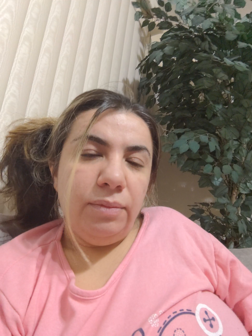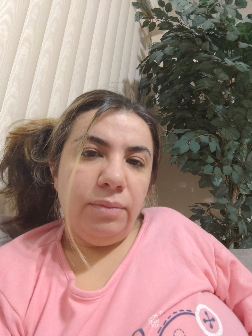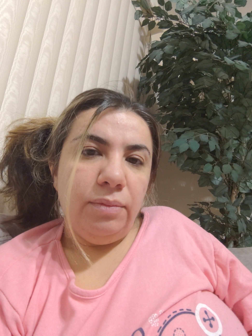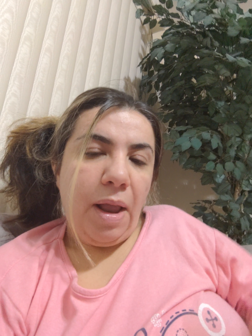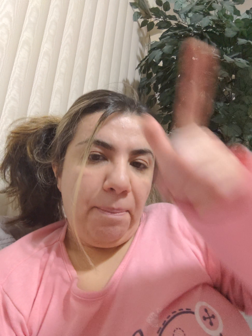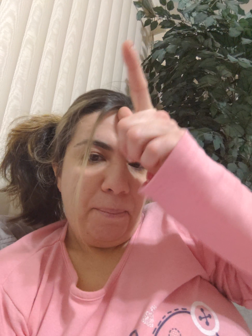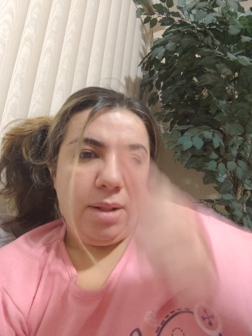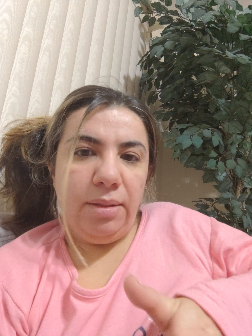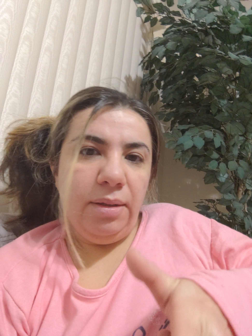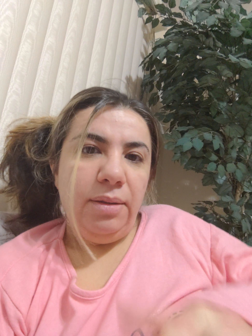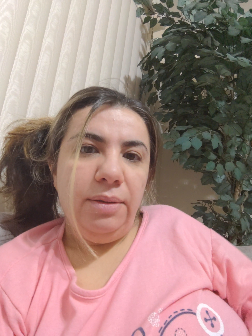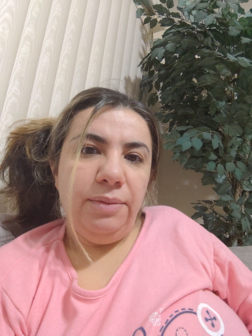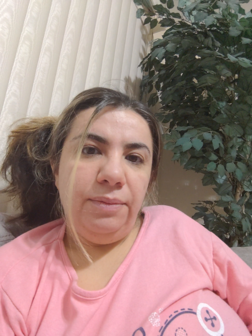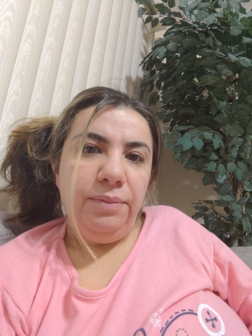brother